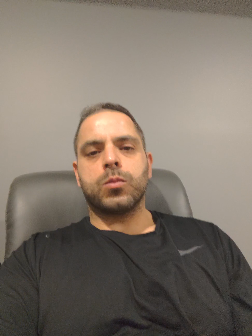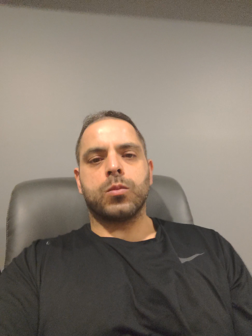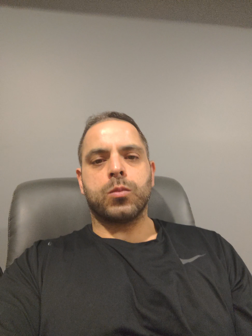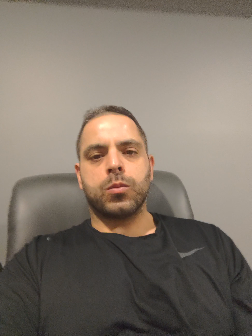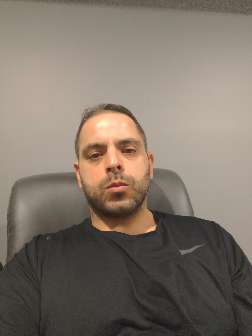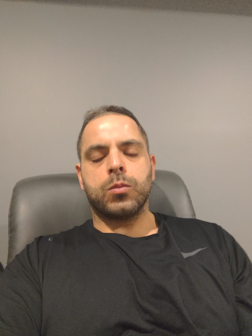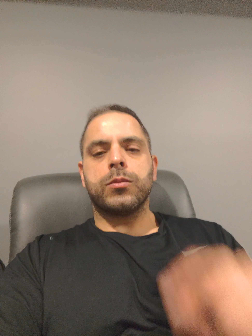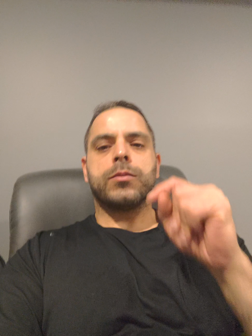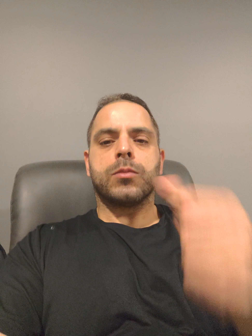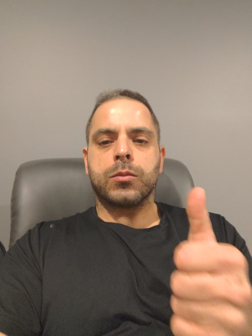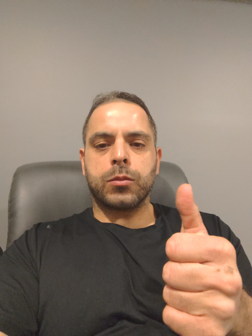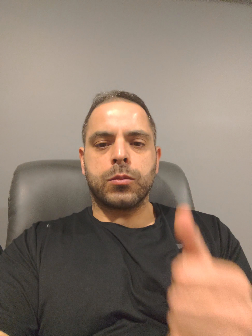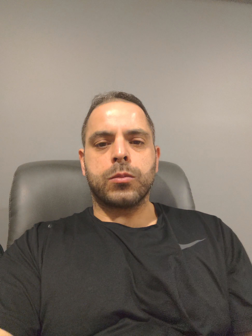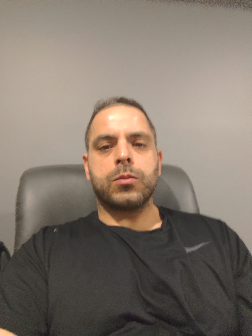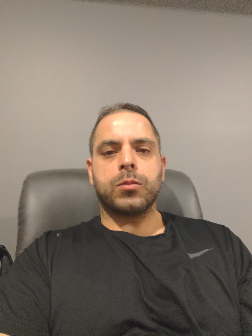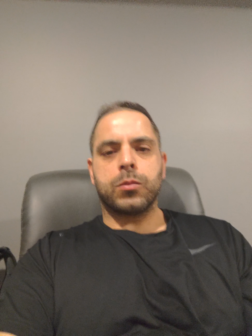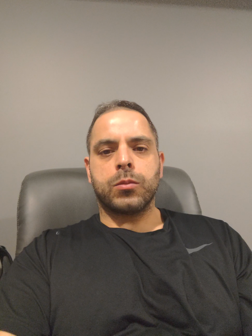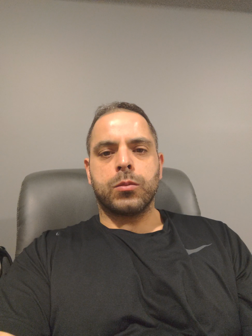fast